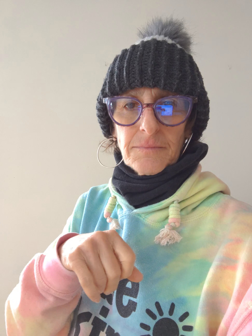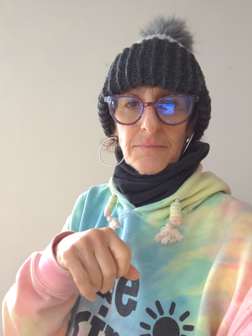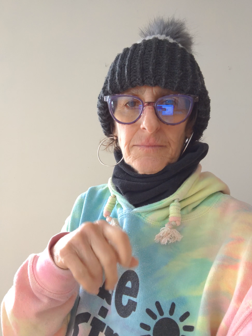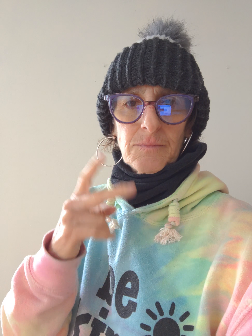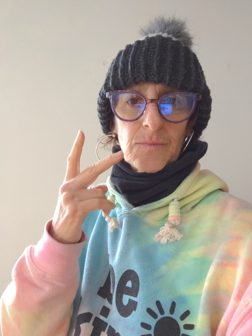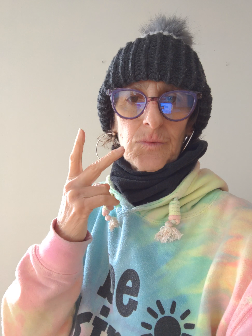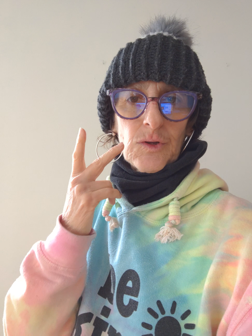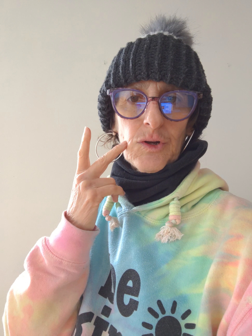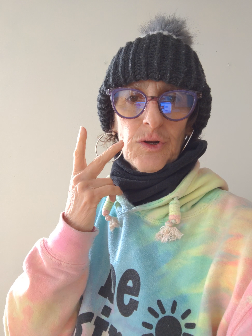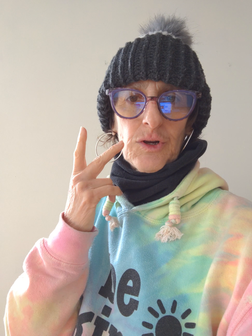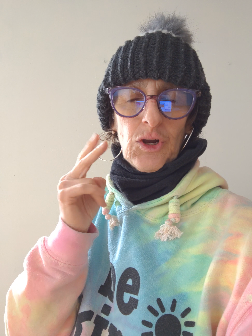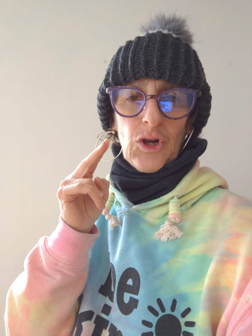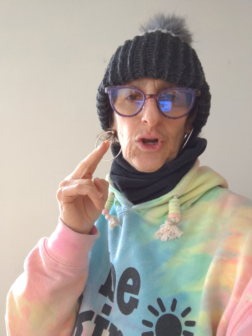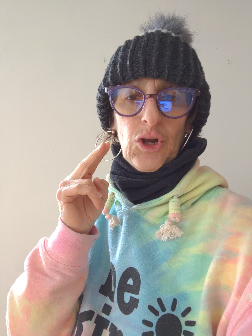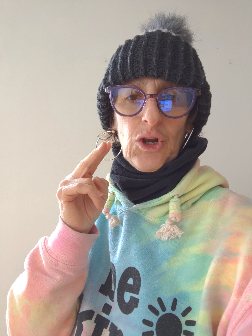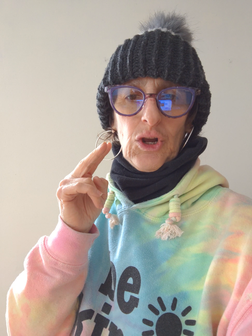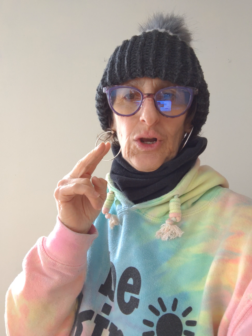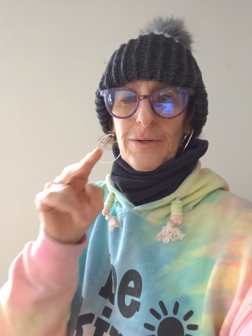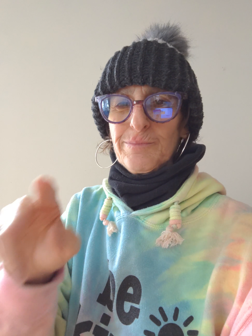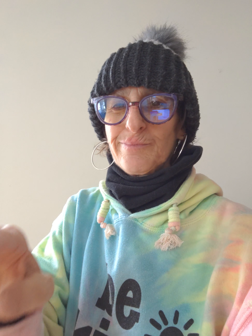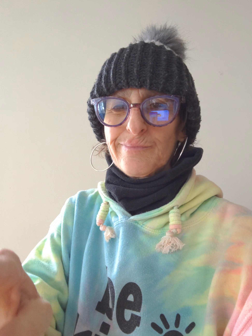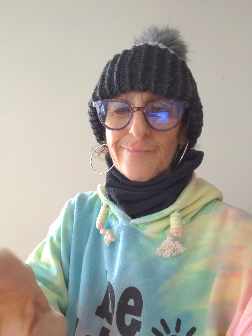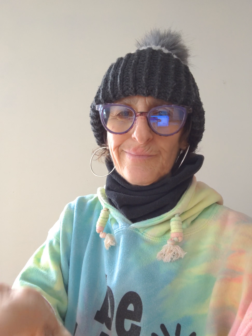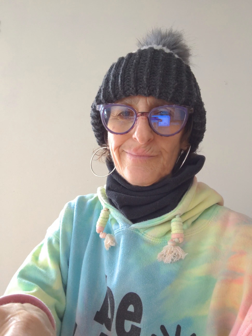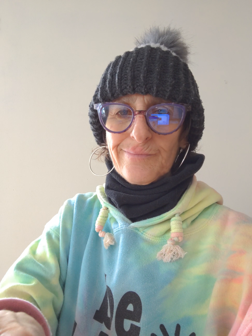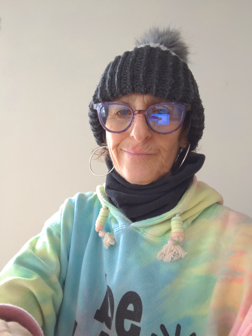look